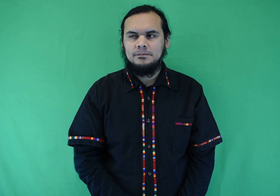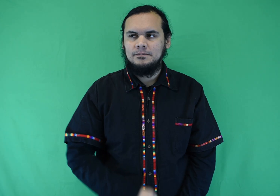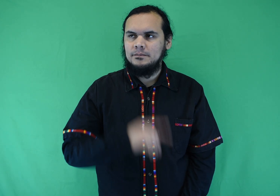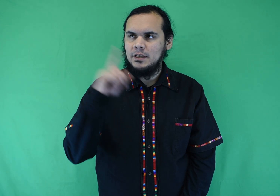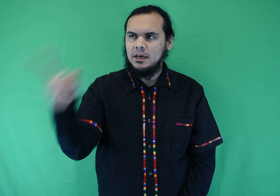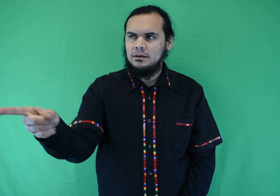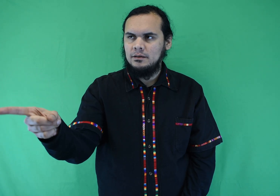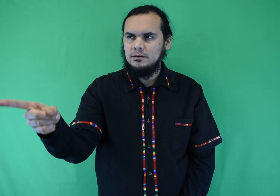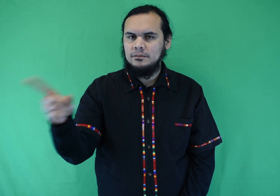él